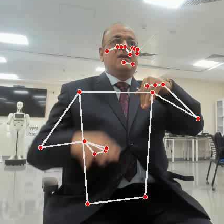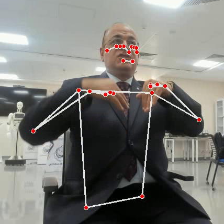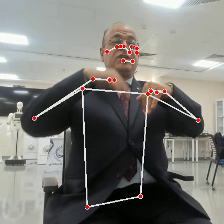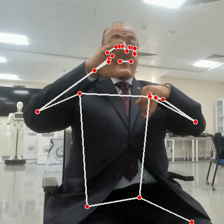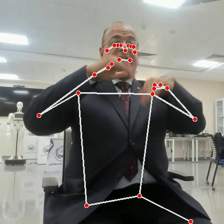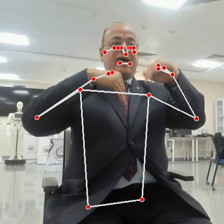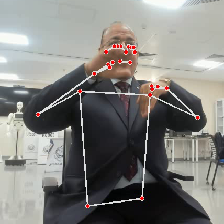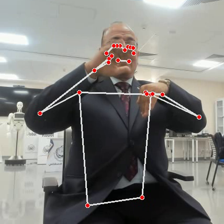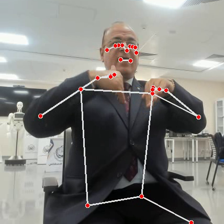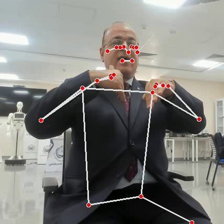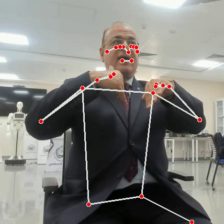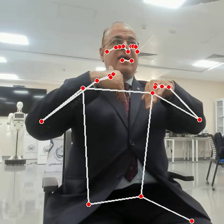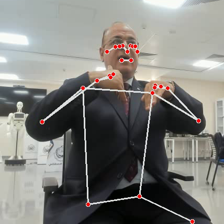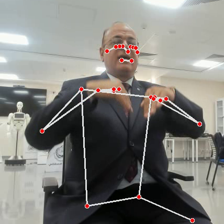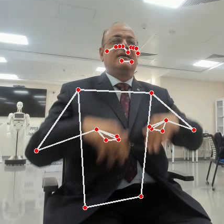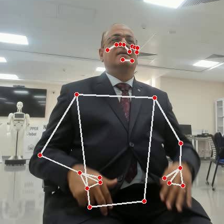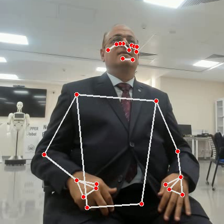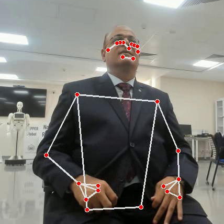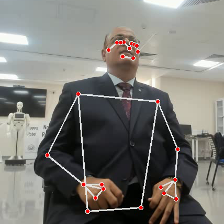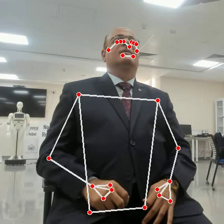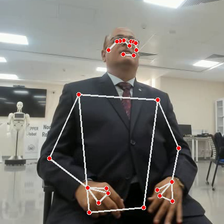shar3